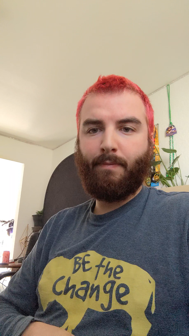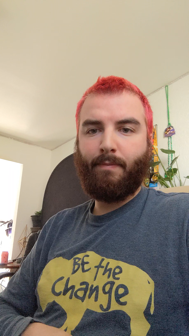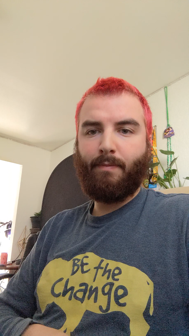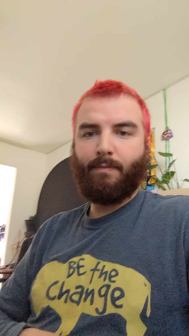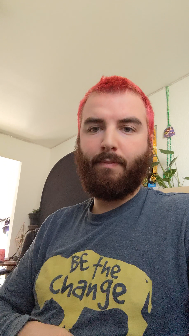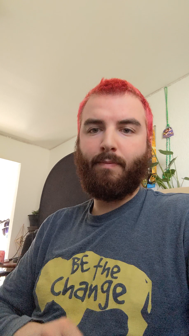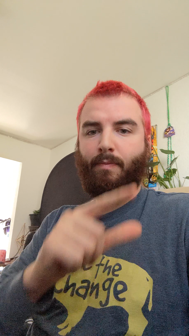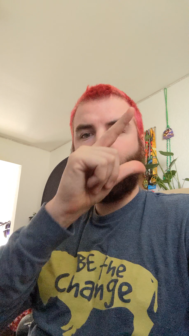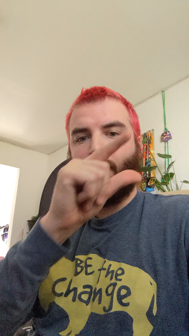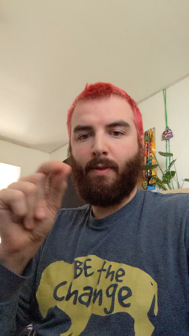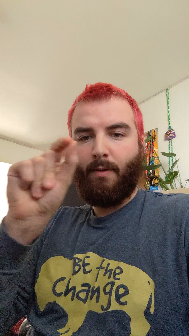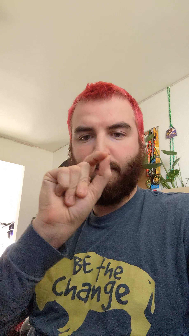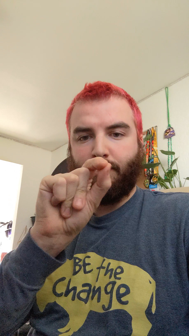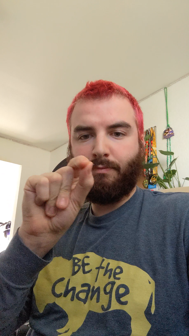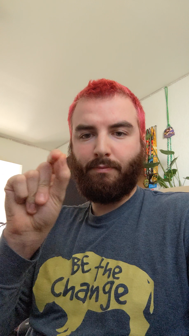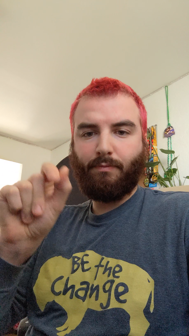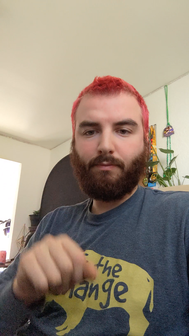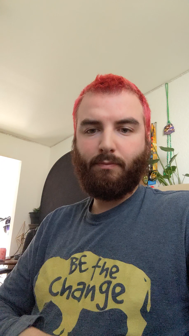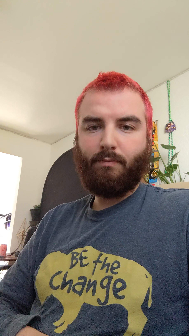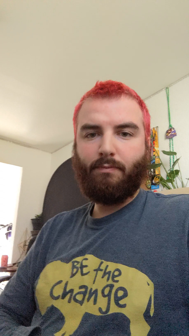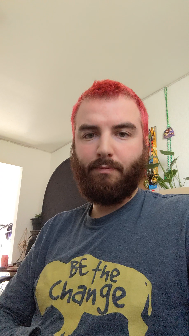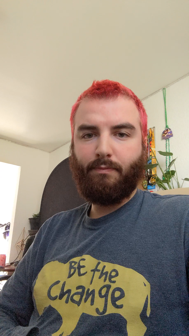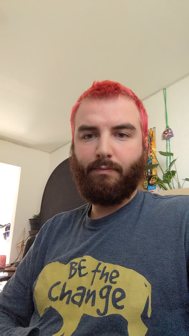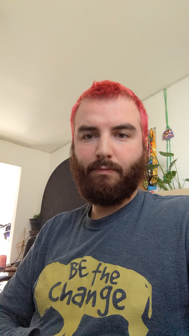peas